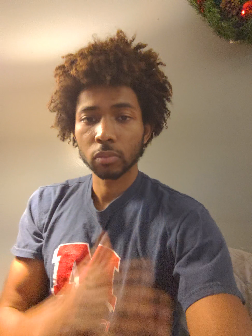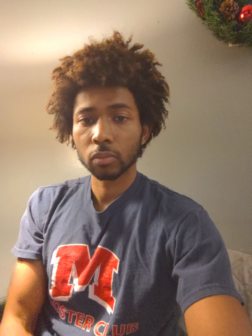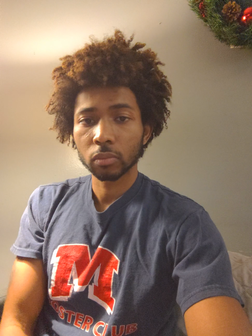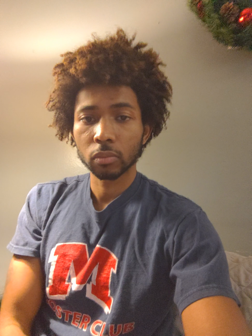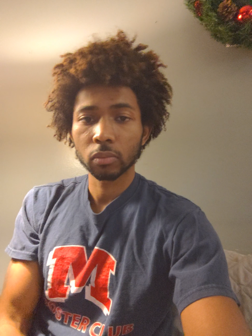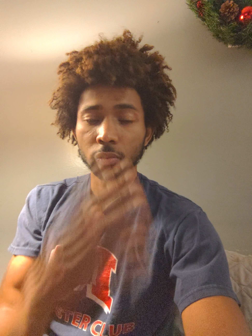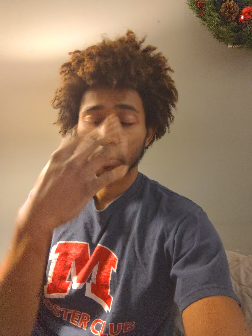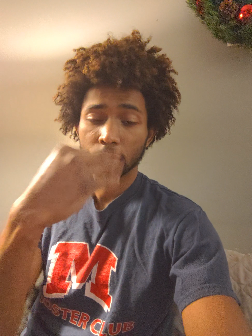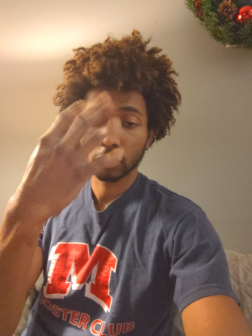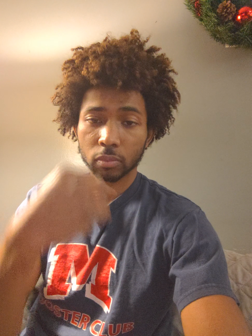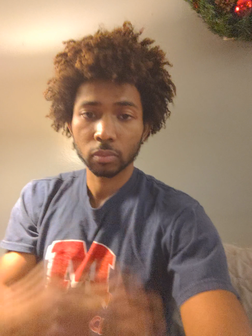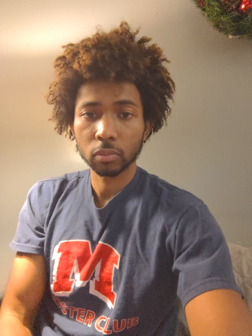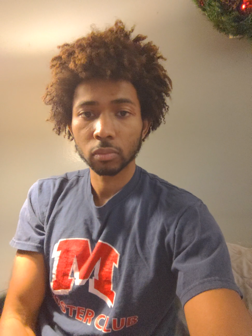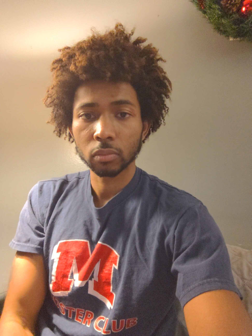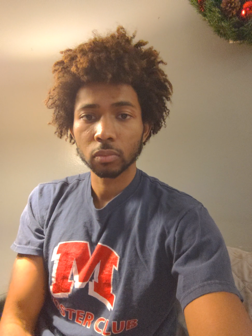sleepy